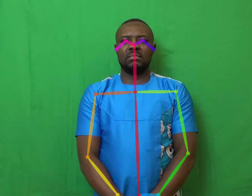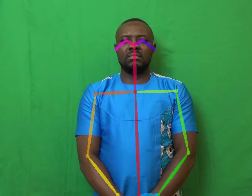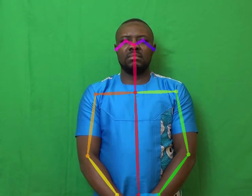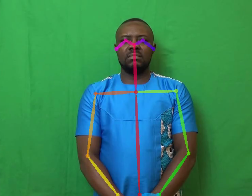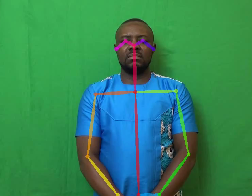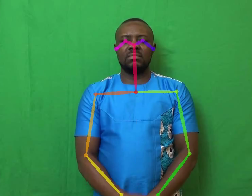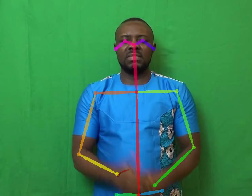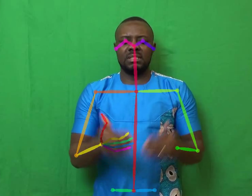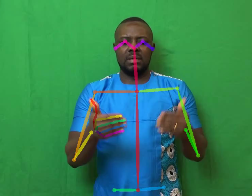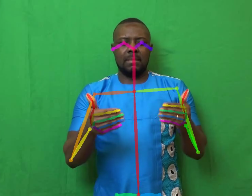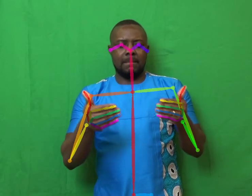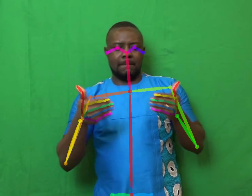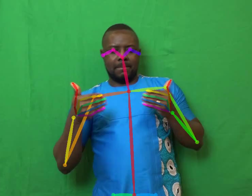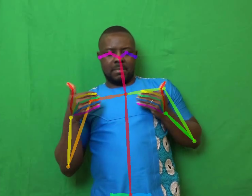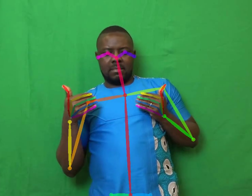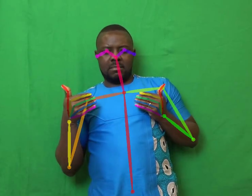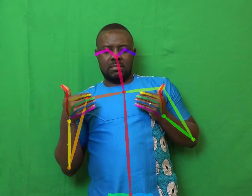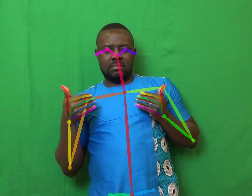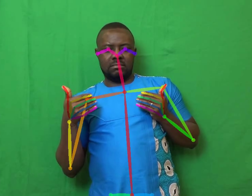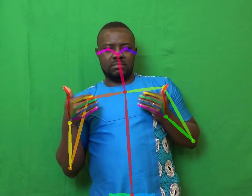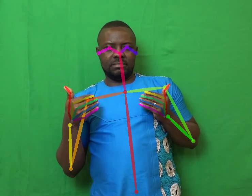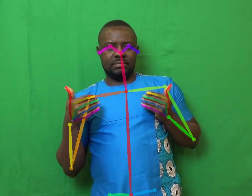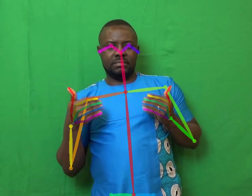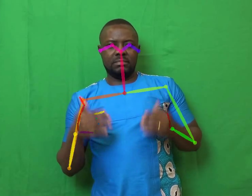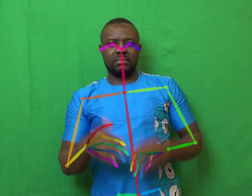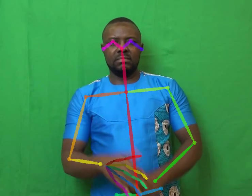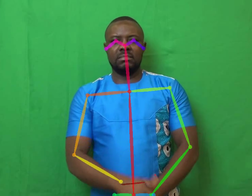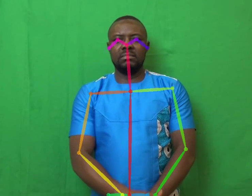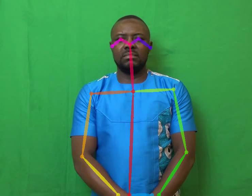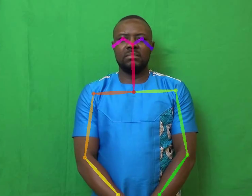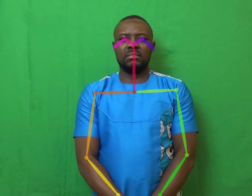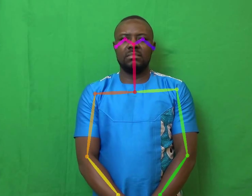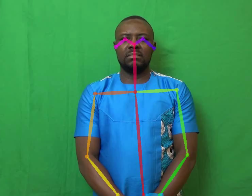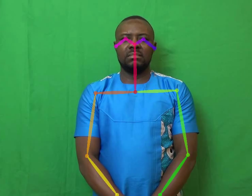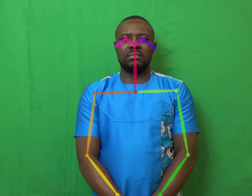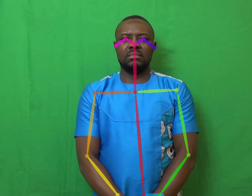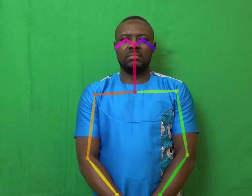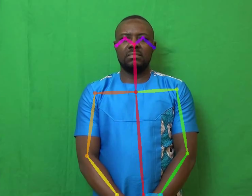backward